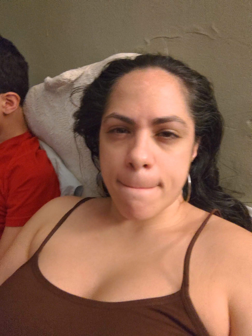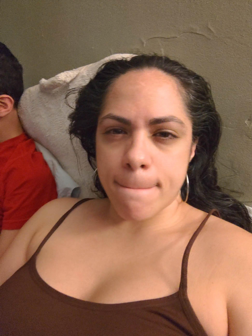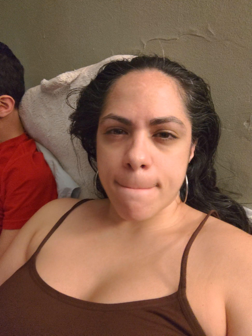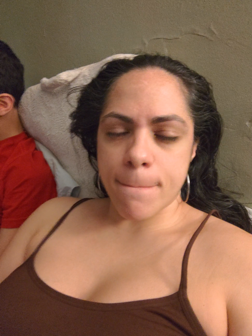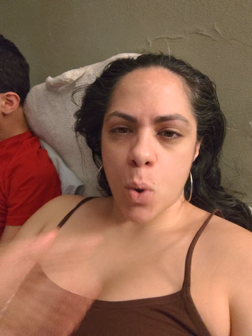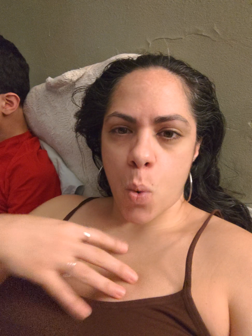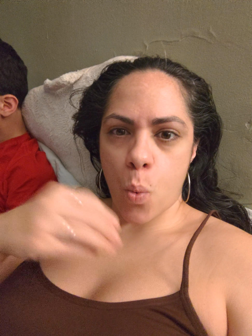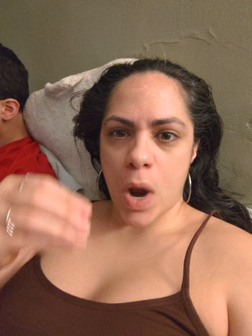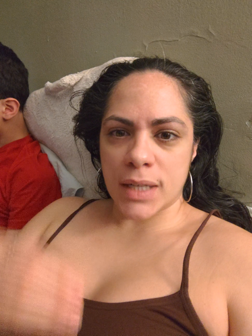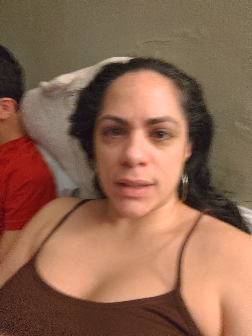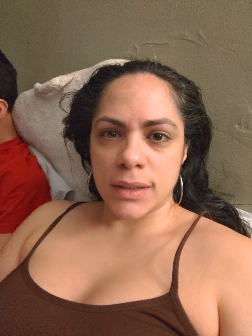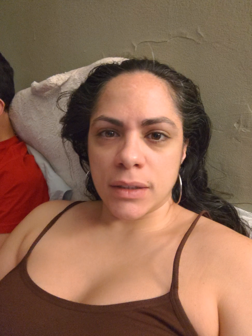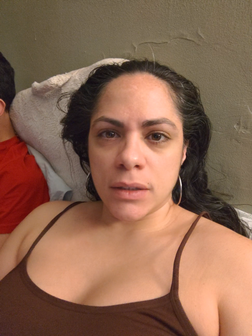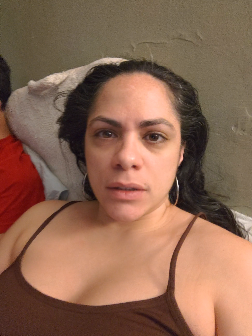white